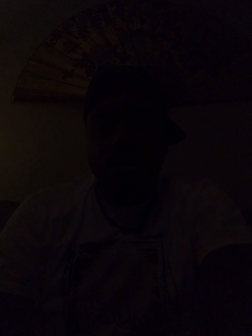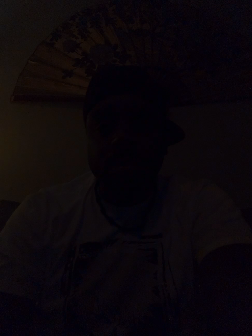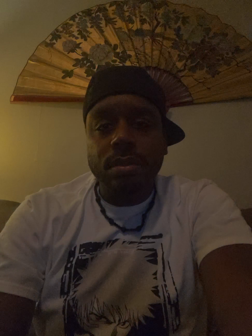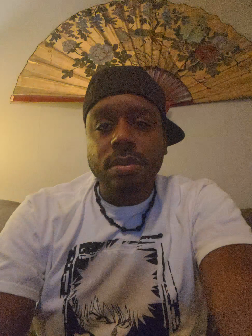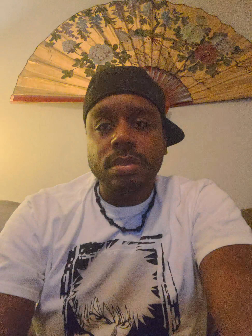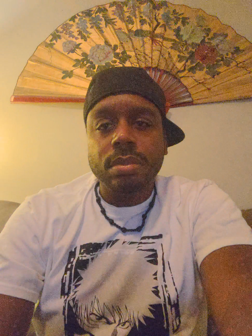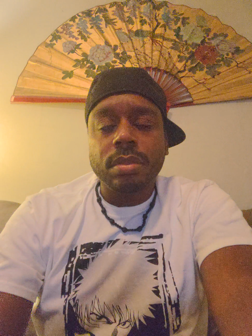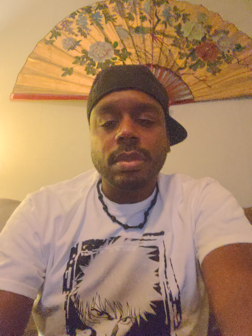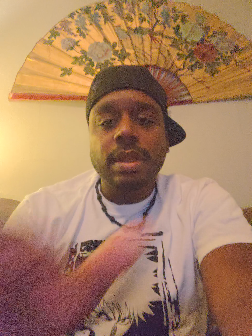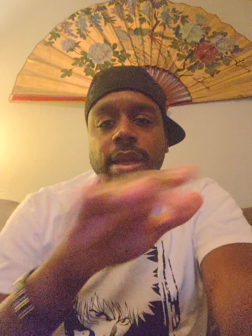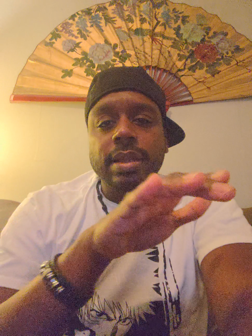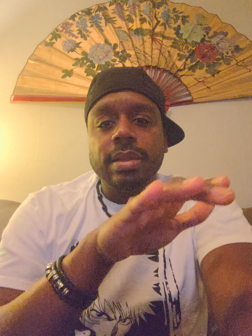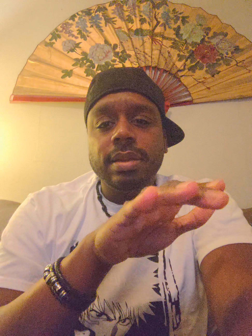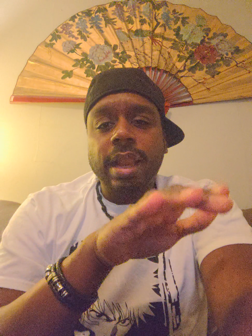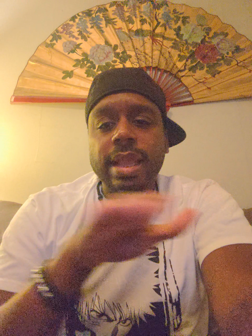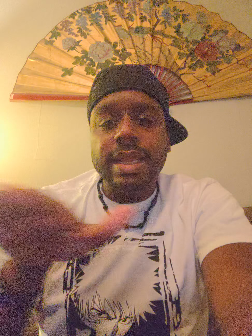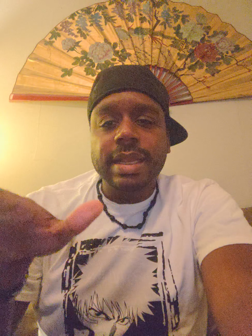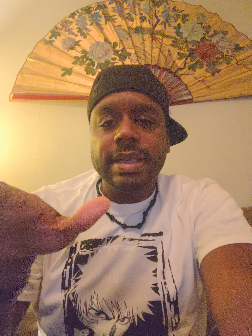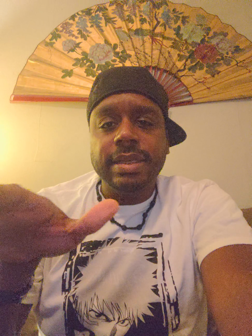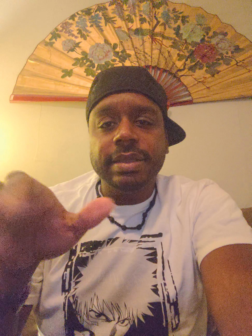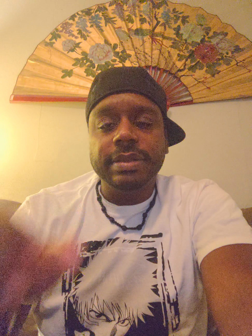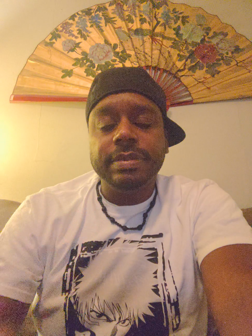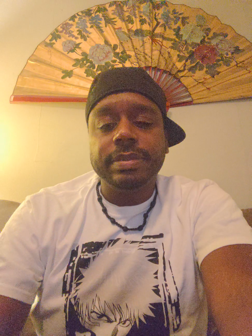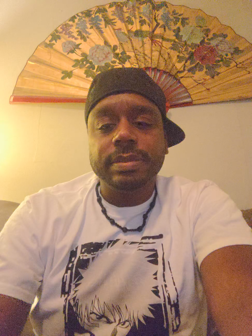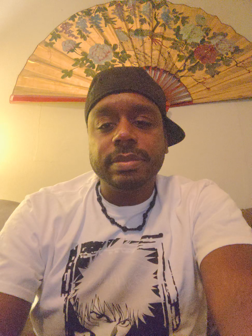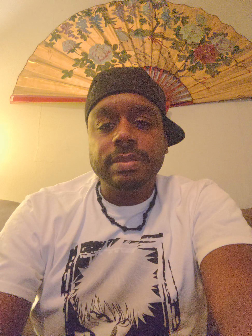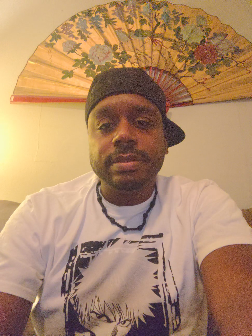clean